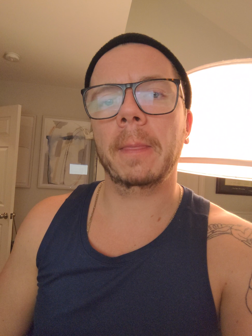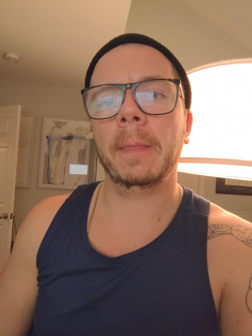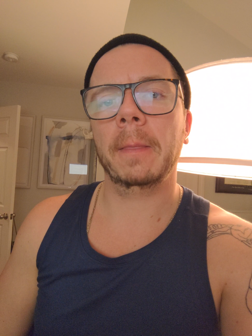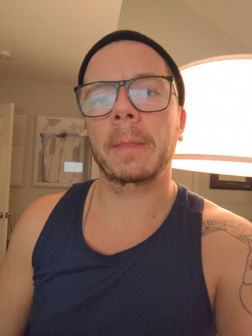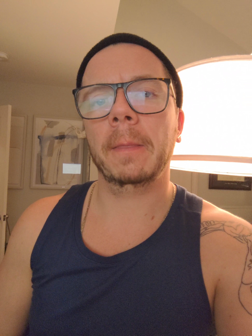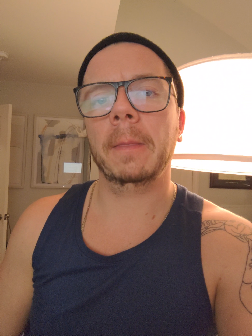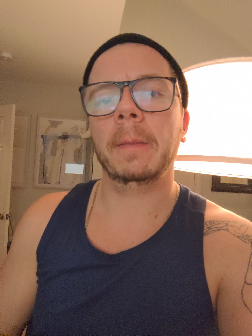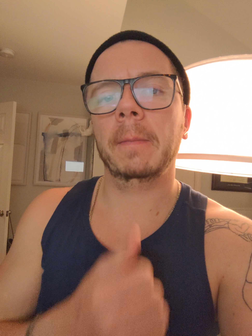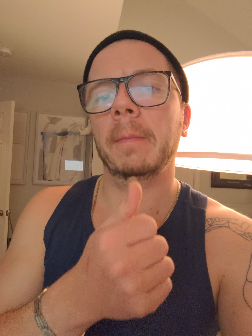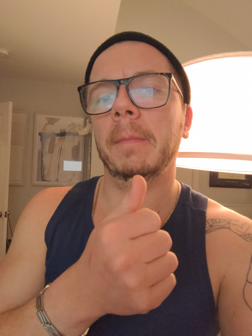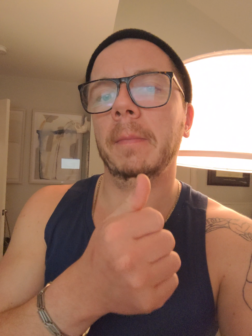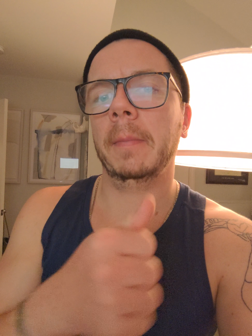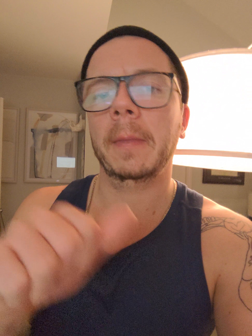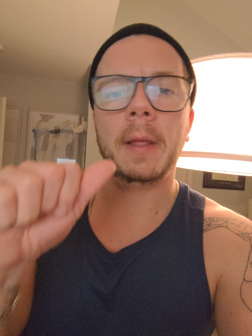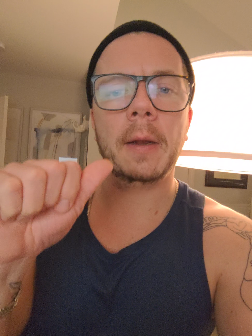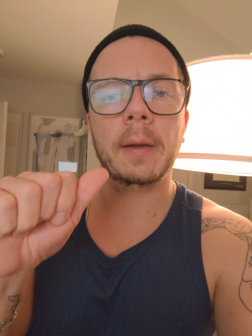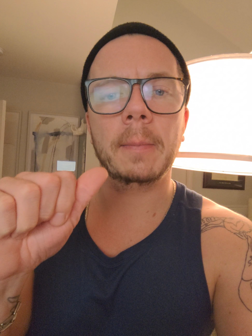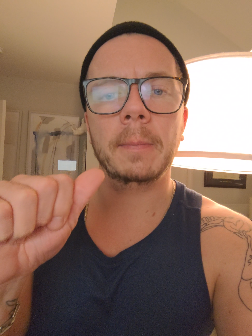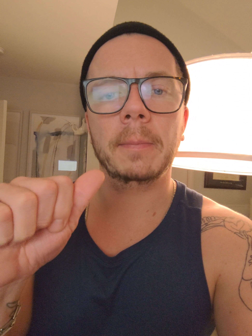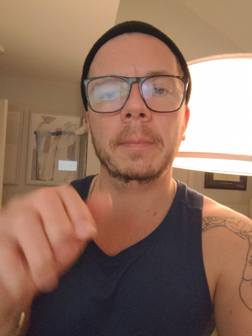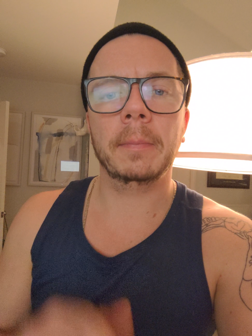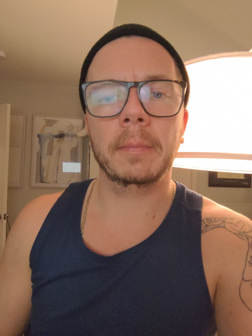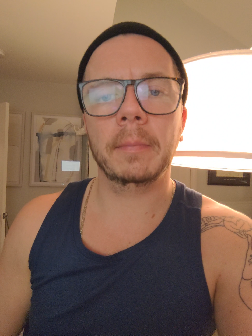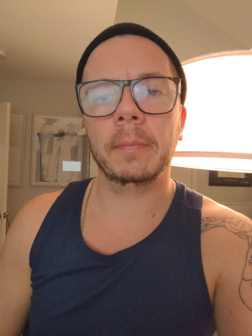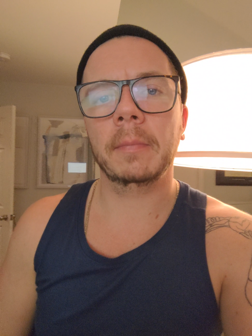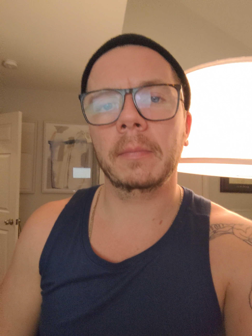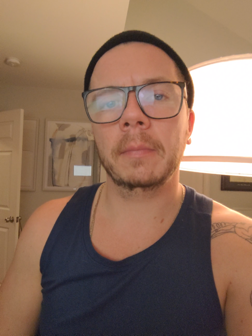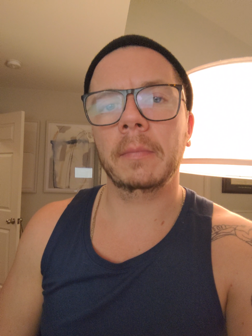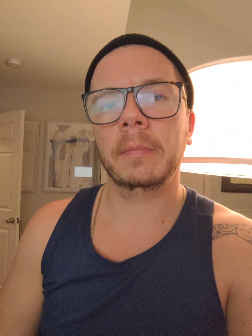any